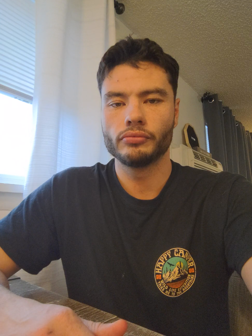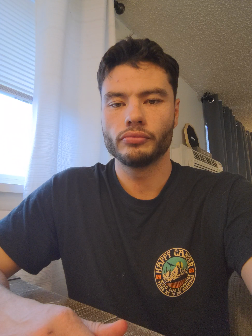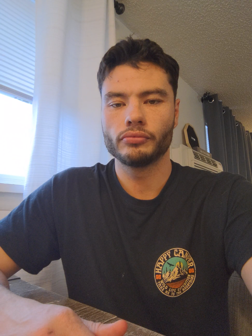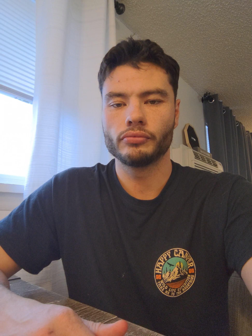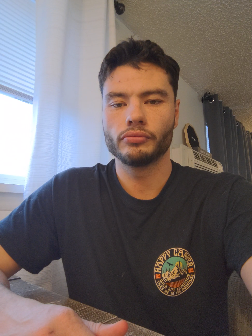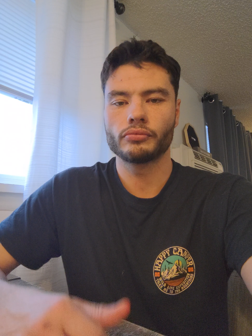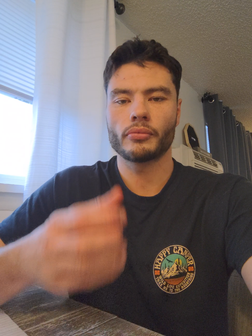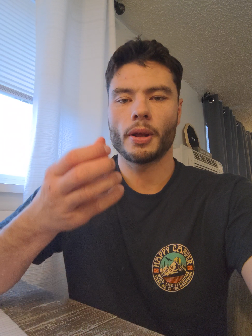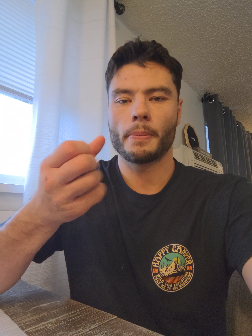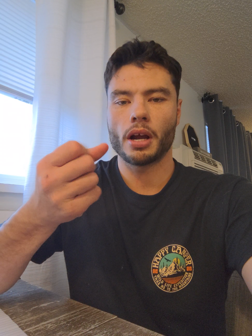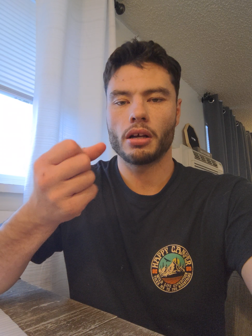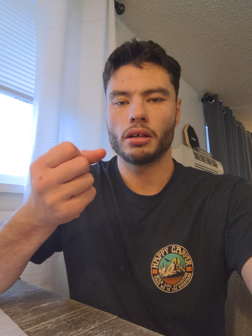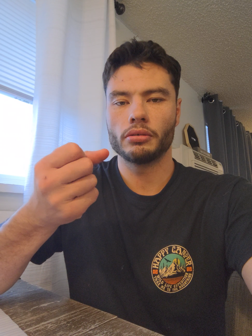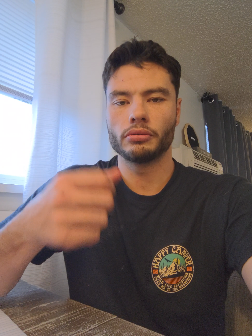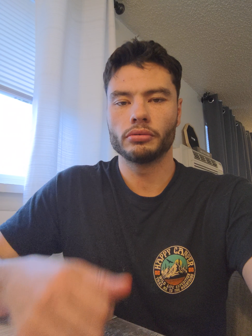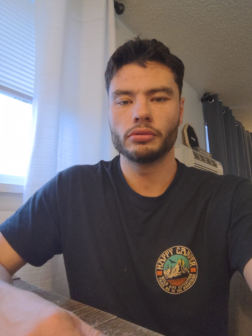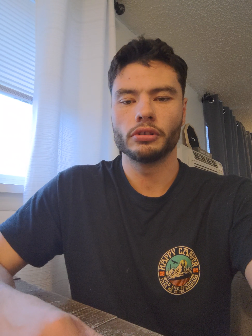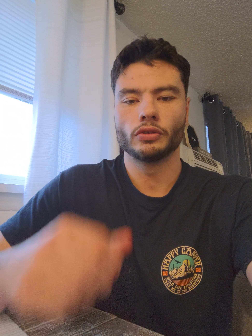milk